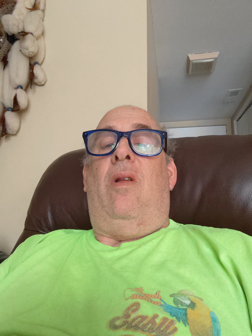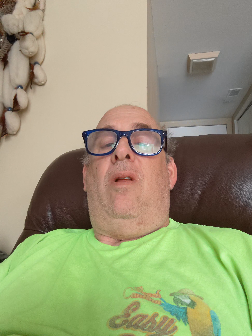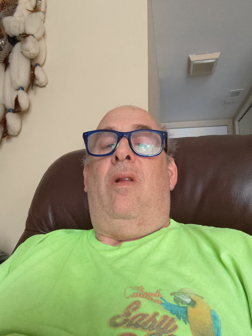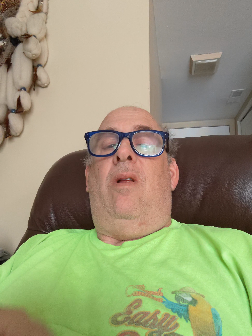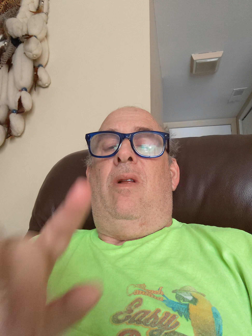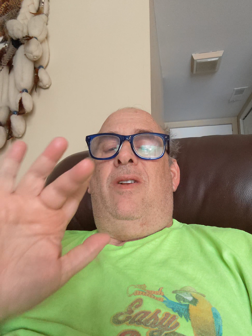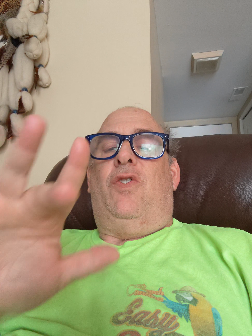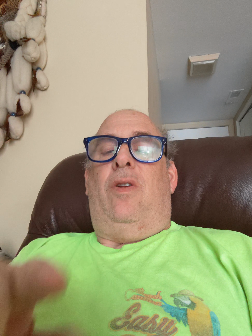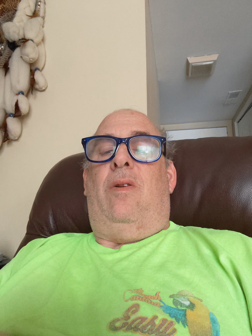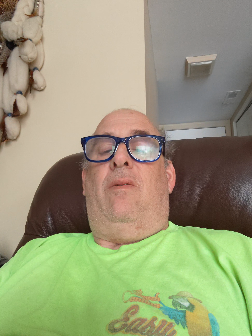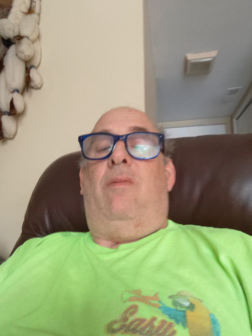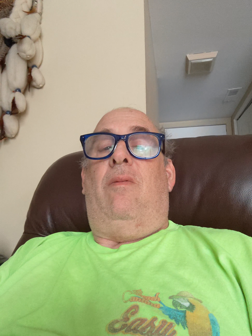touch